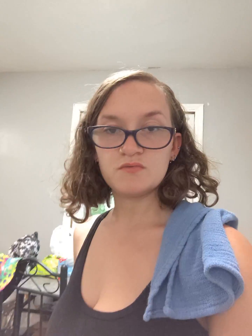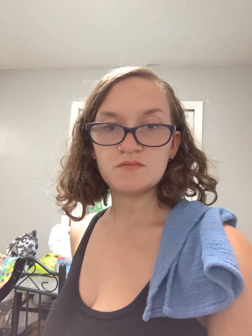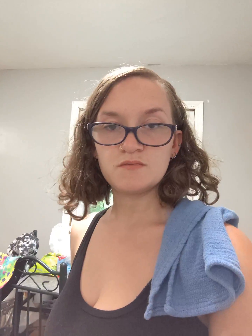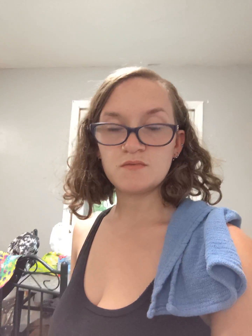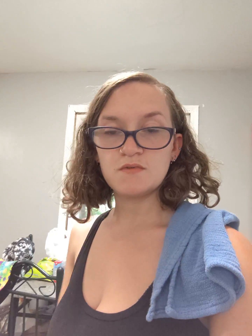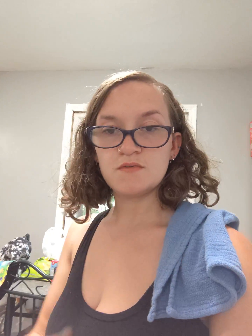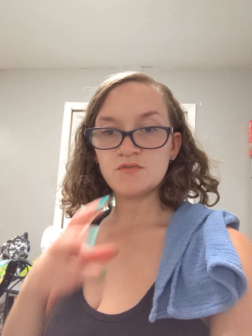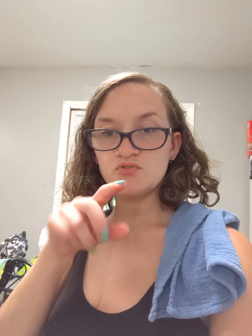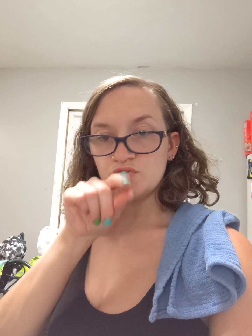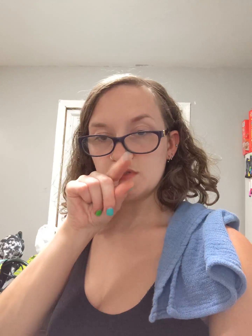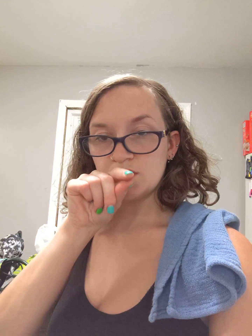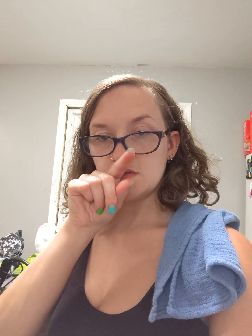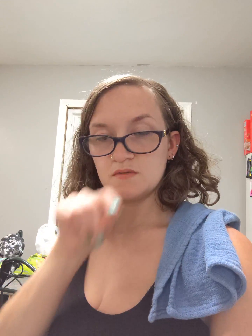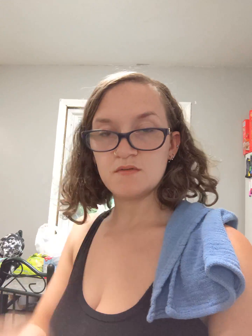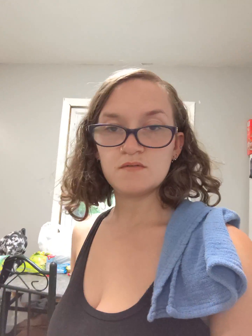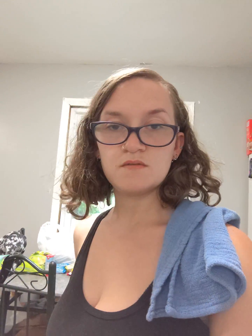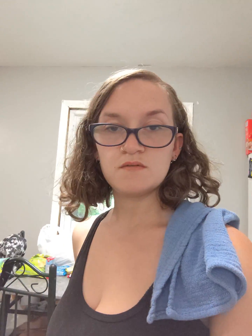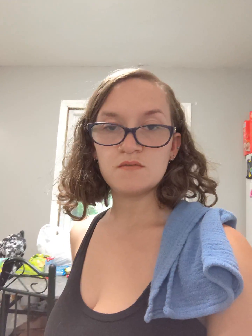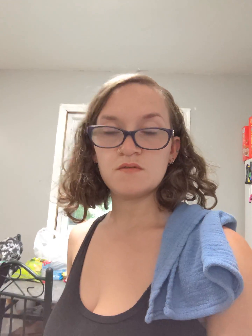chicken